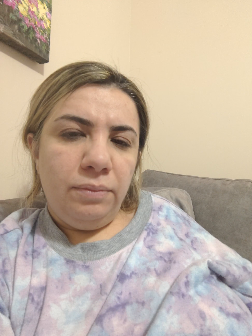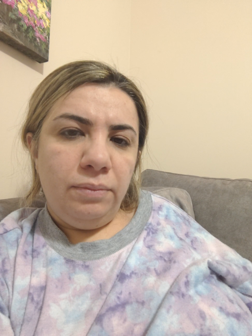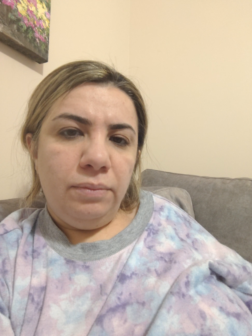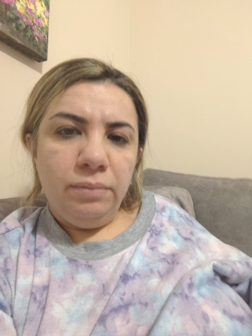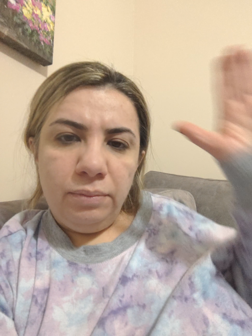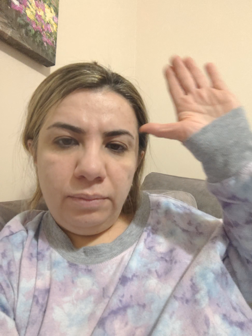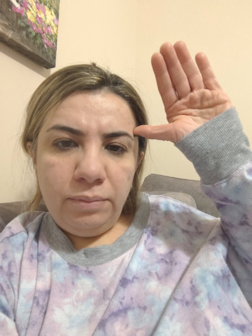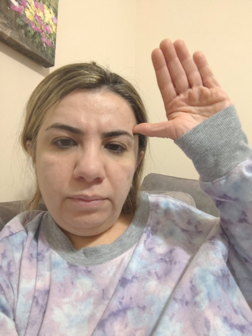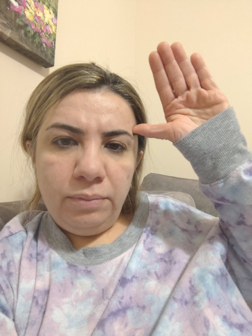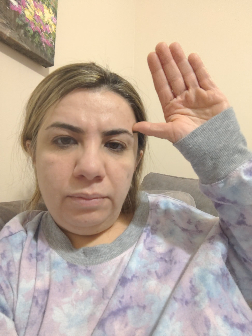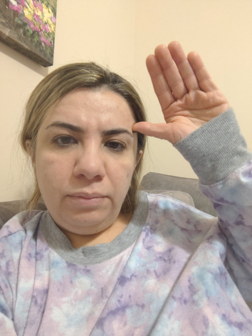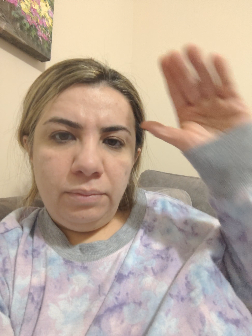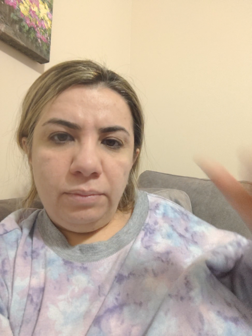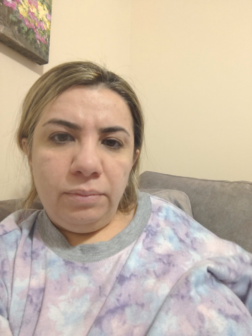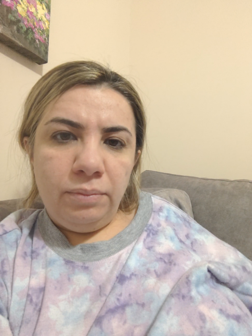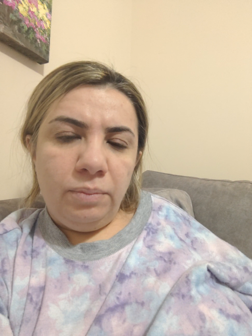donkey